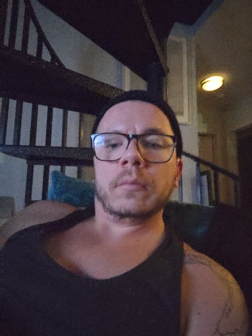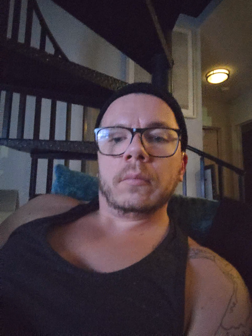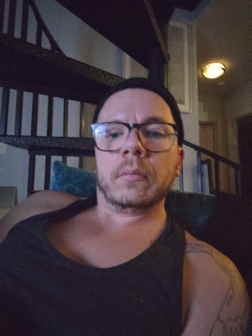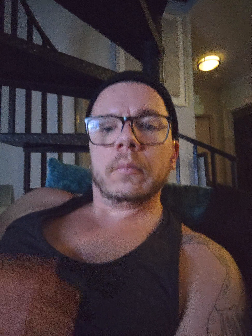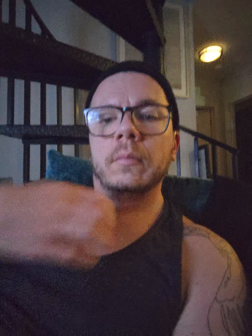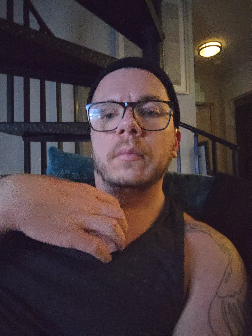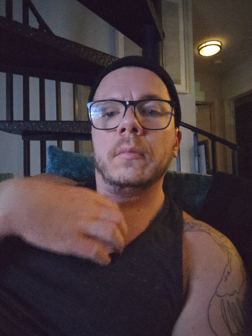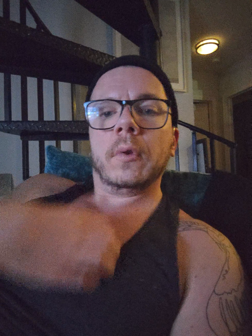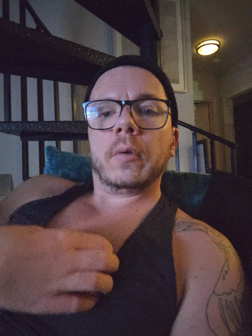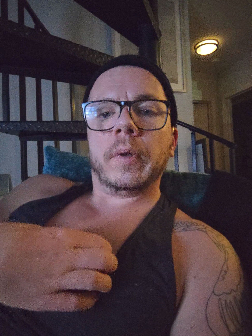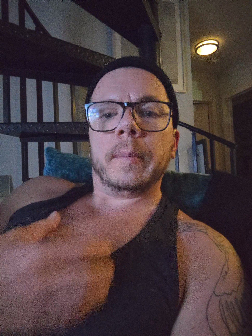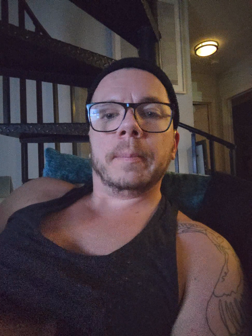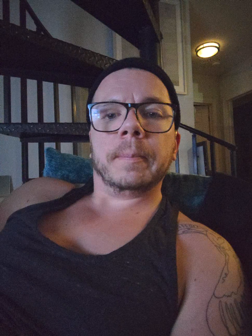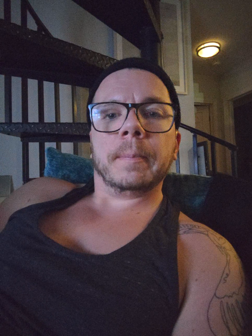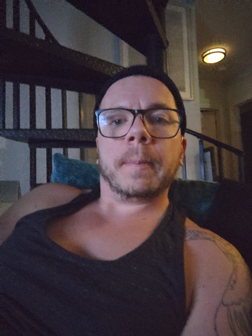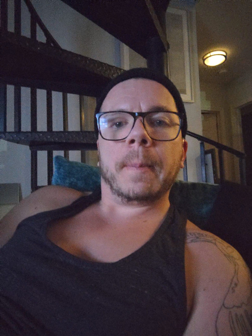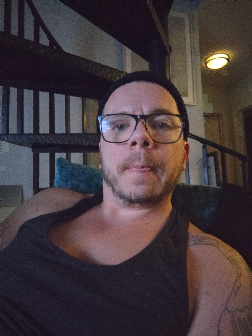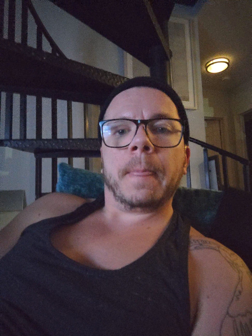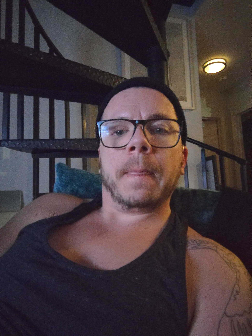hungry